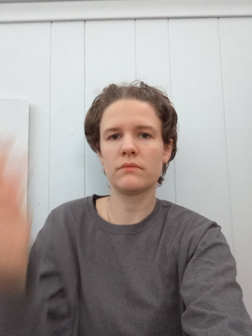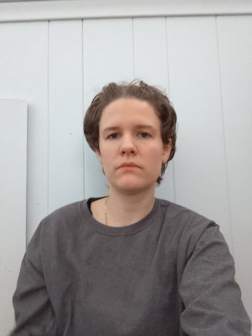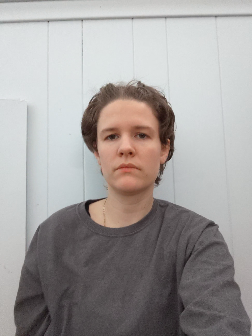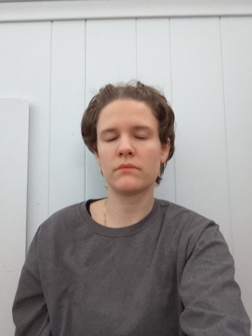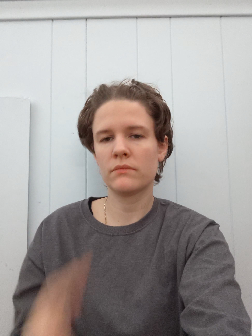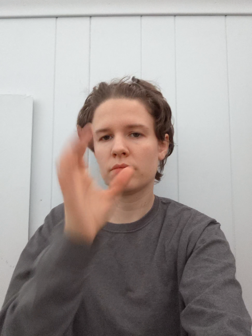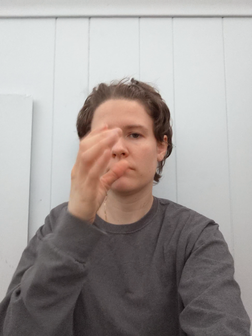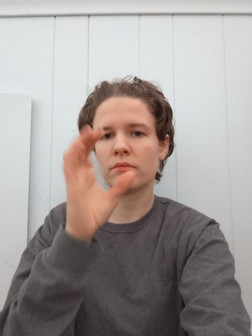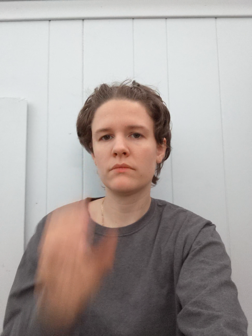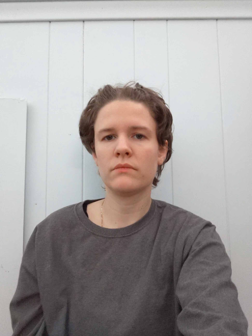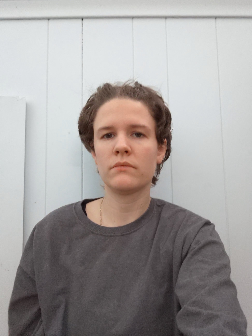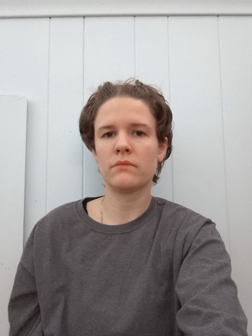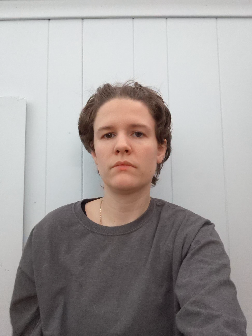drink